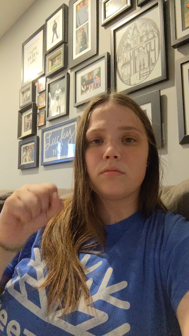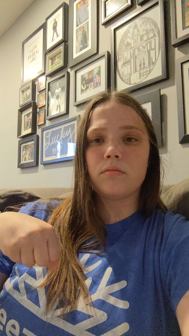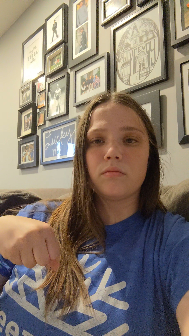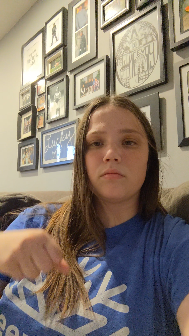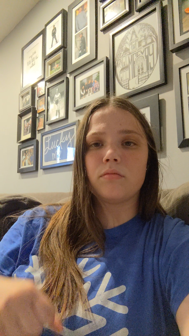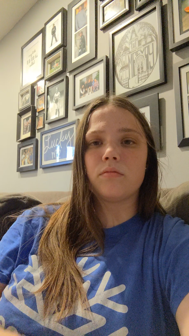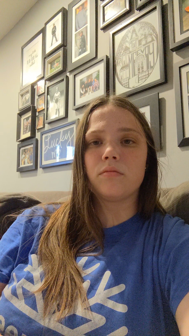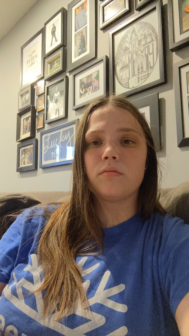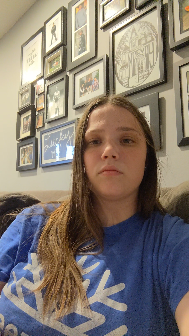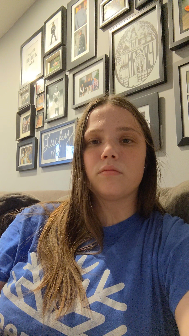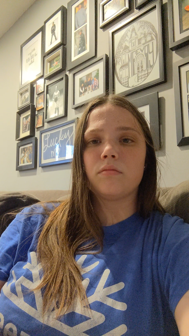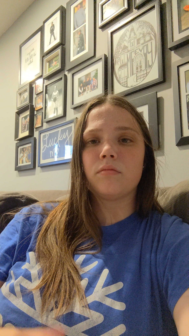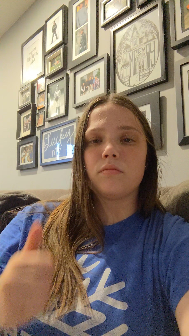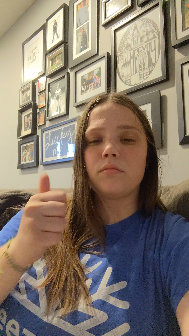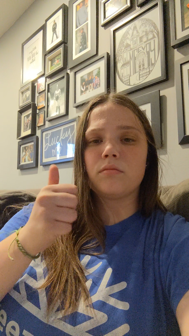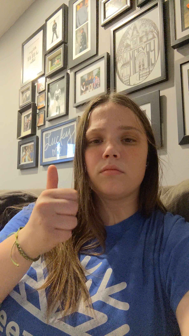how